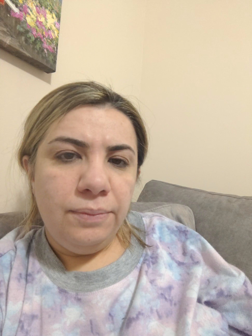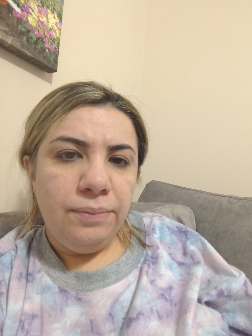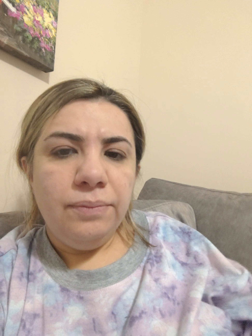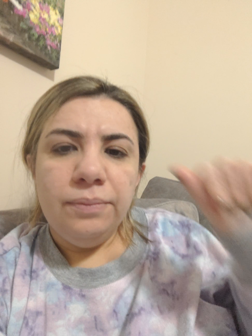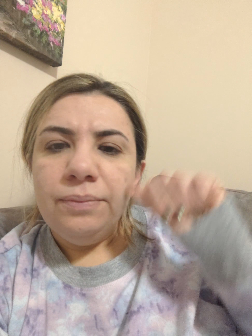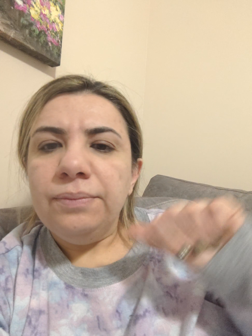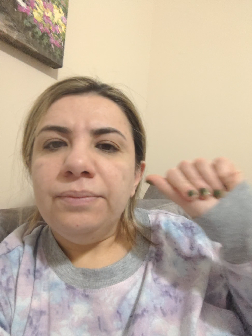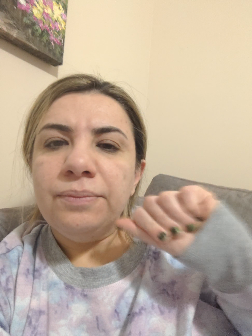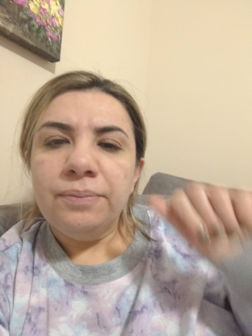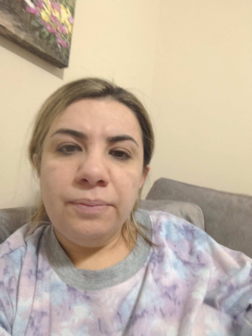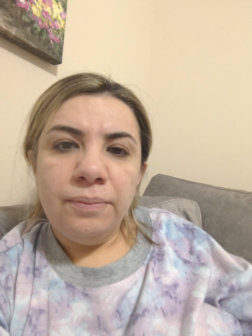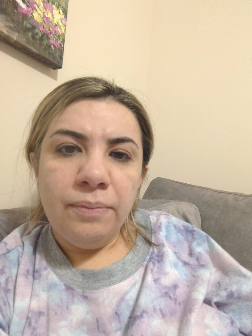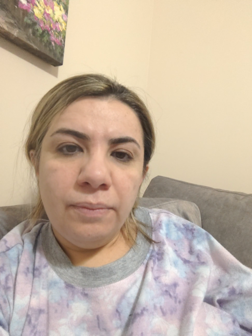aunt